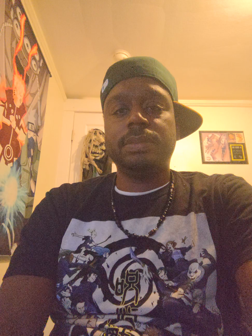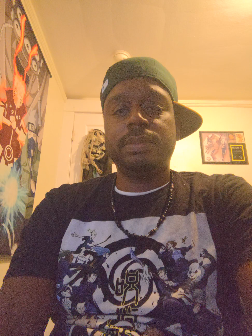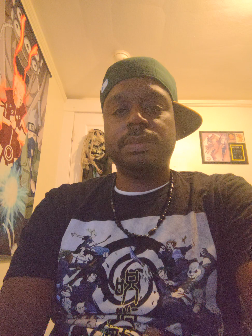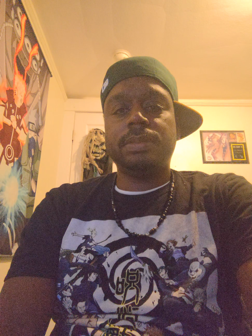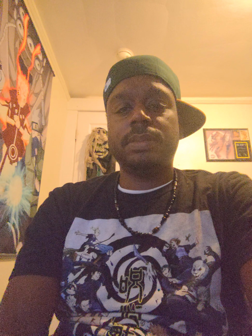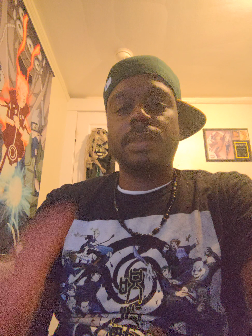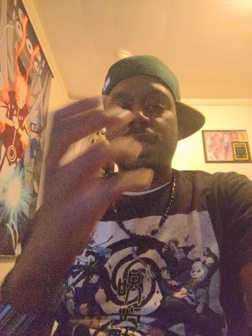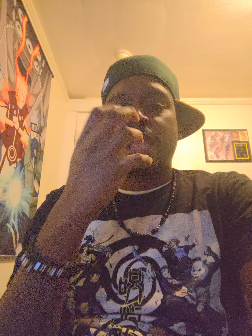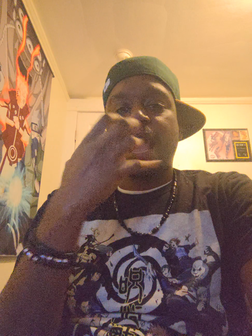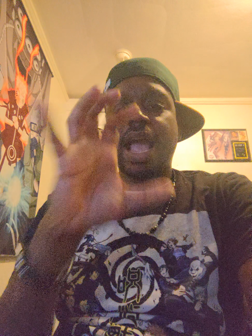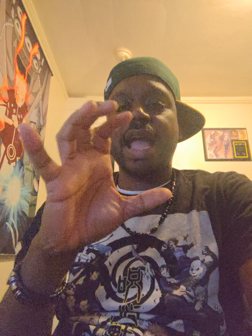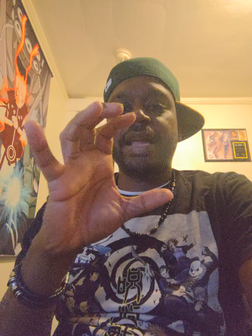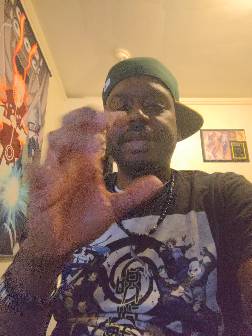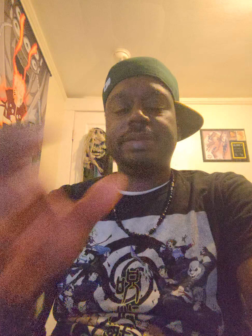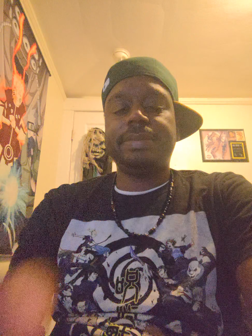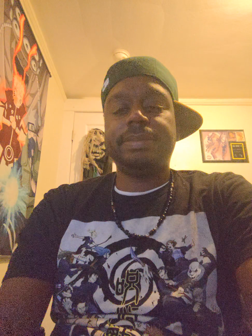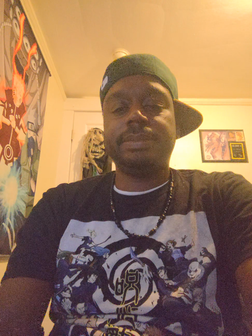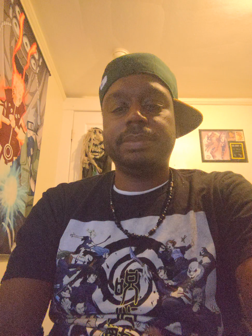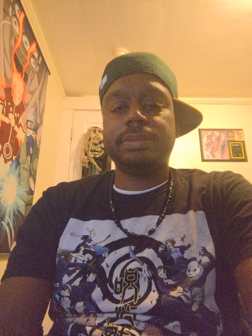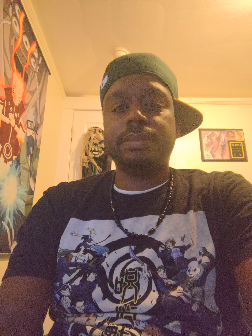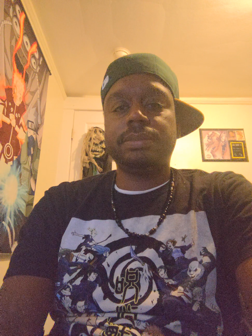hot